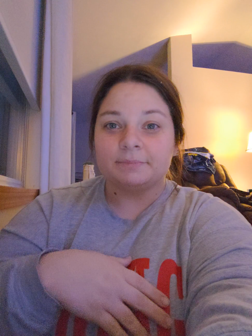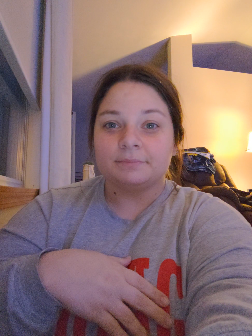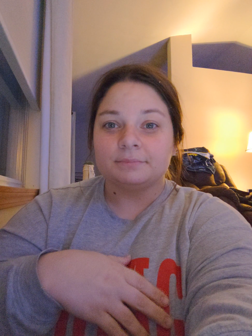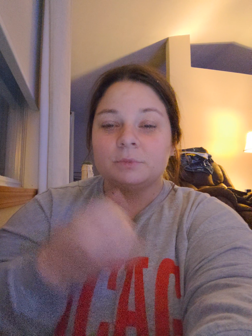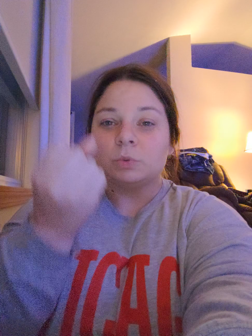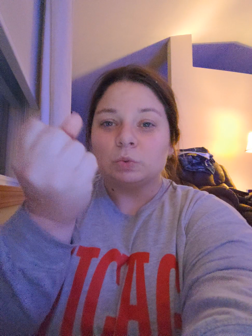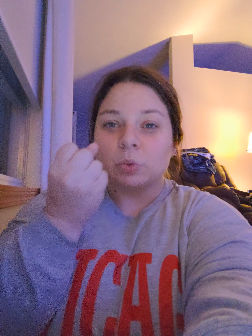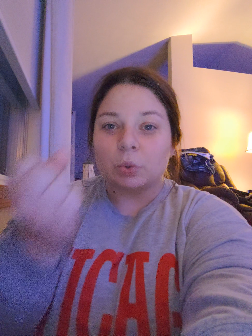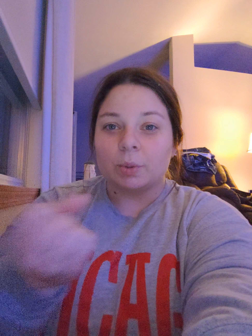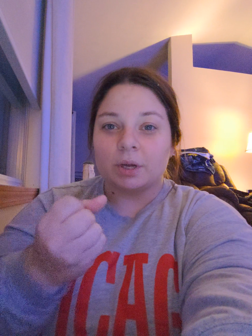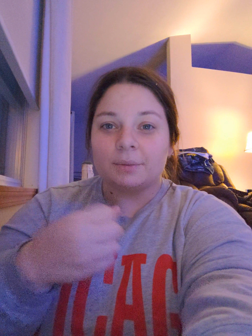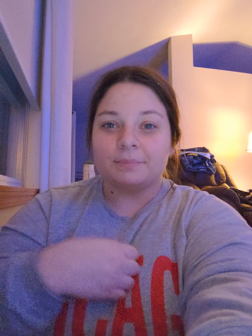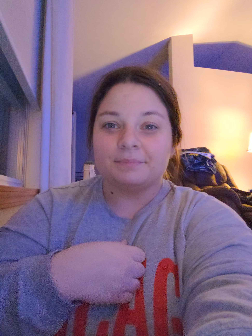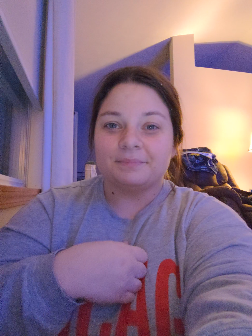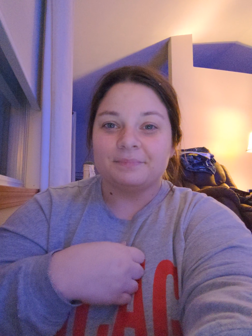drawer